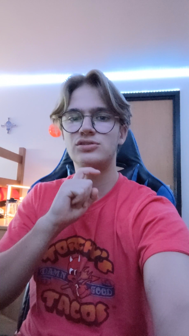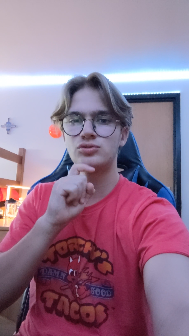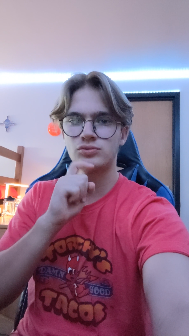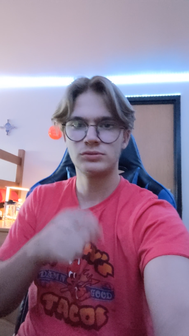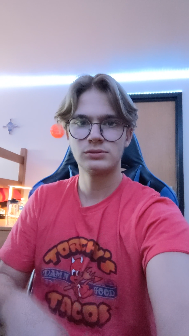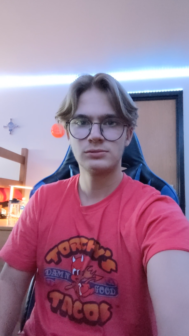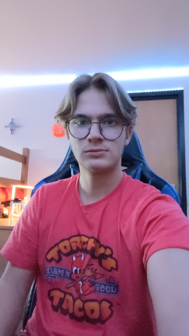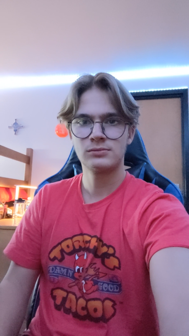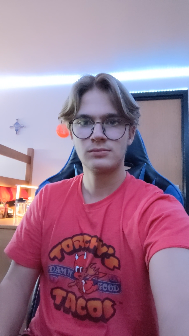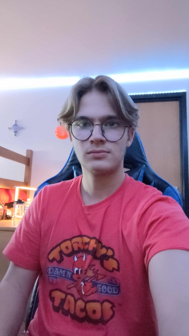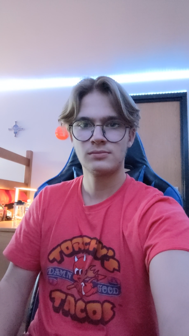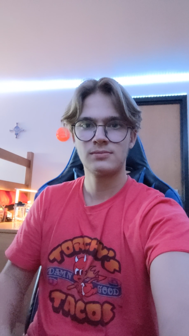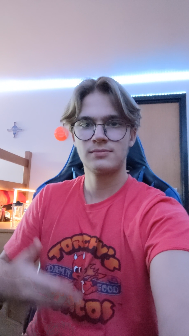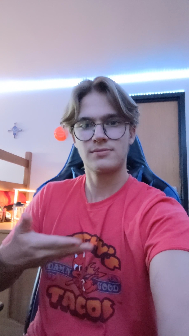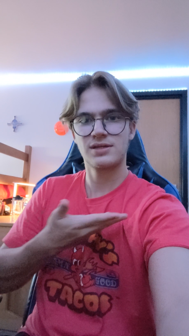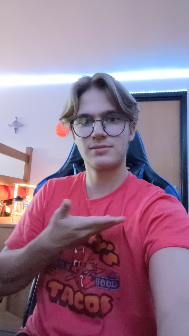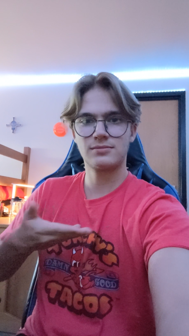baby